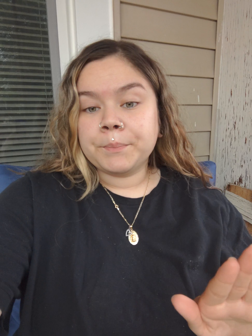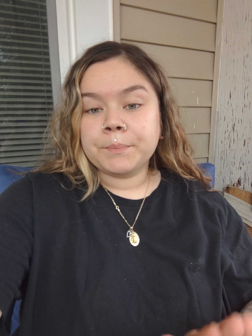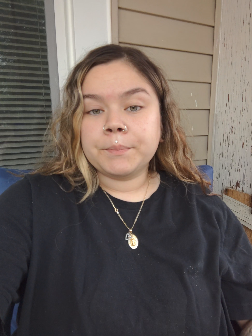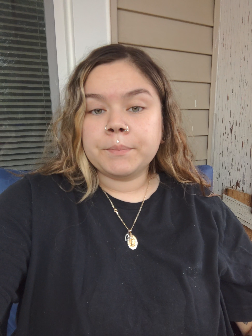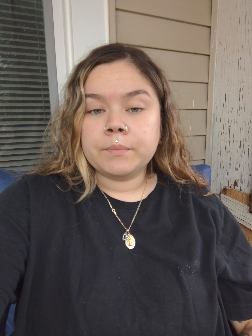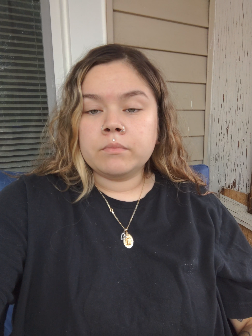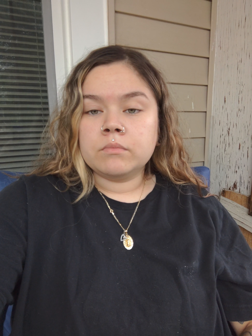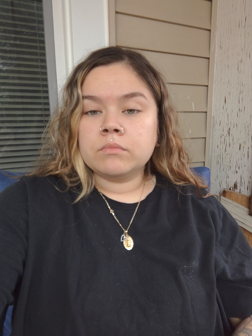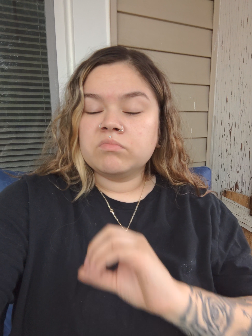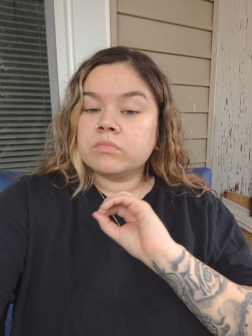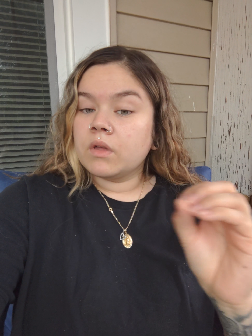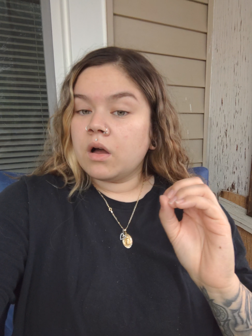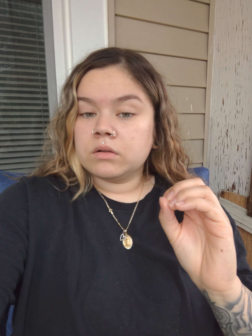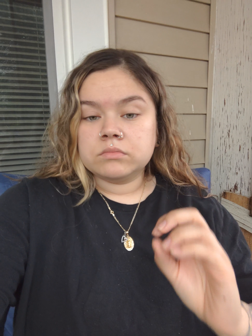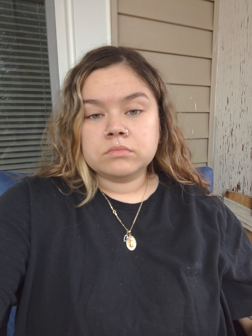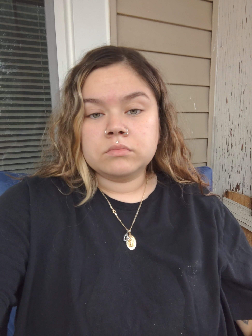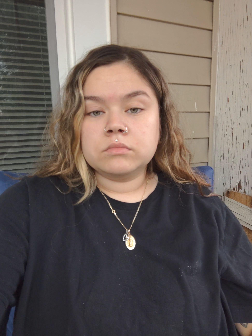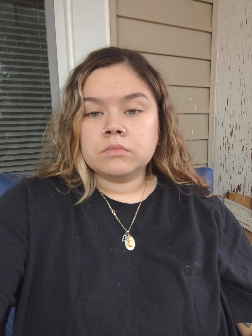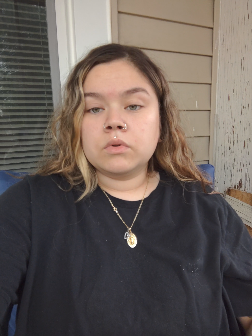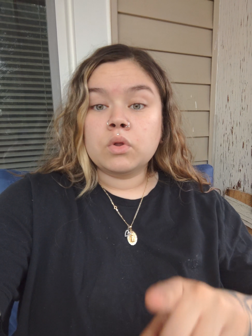none